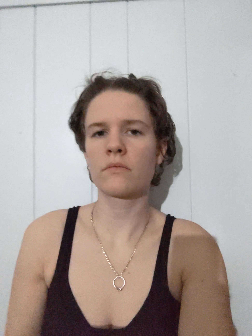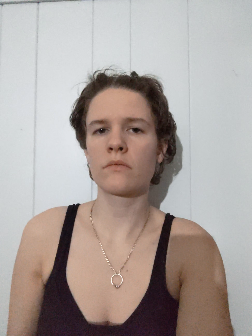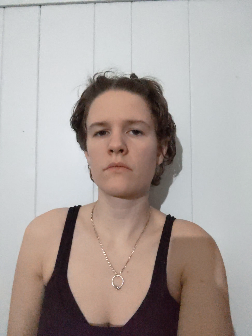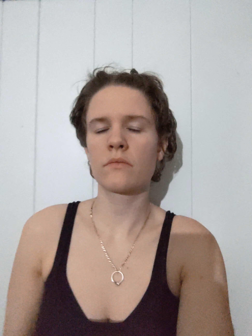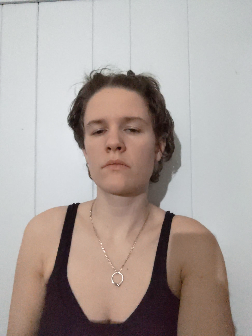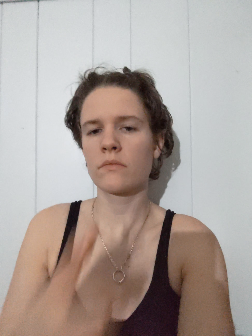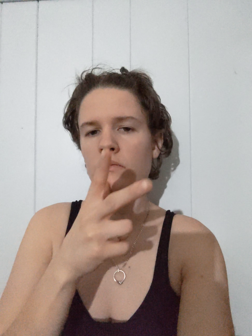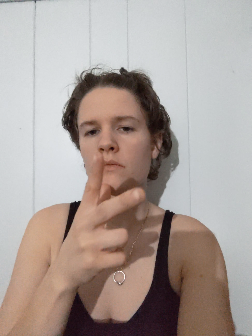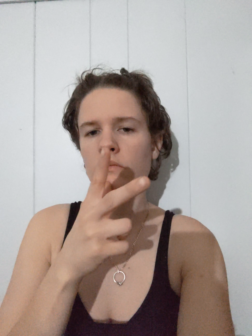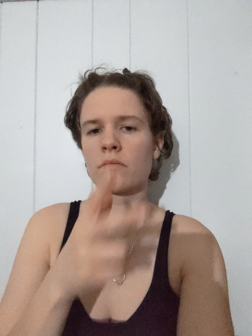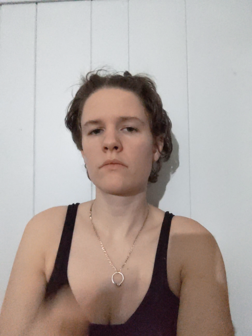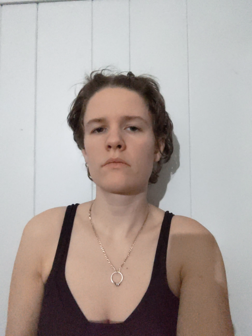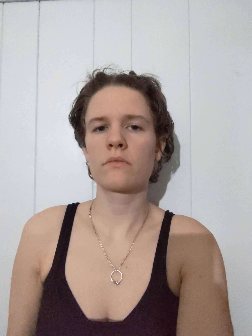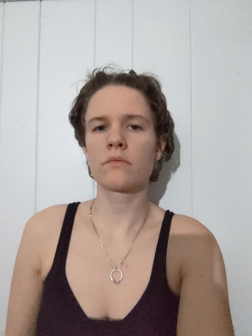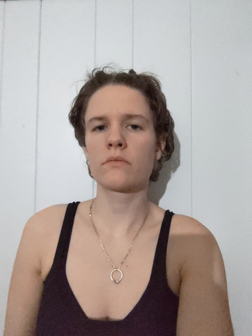hen